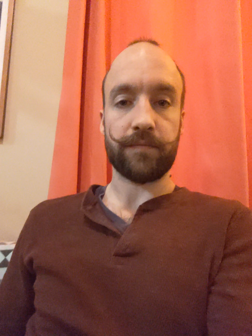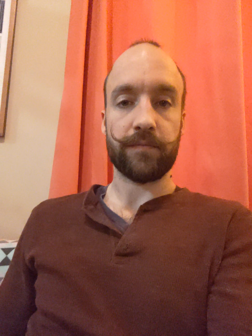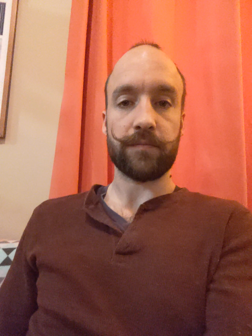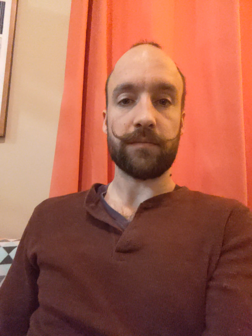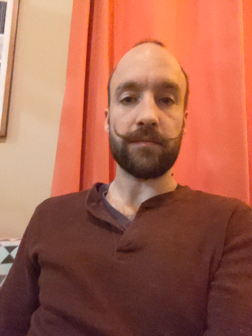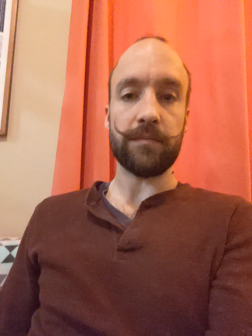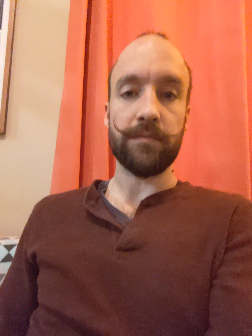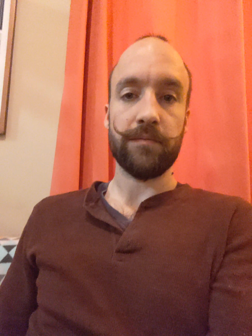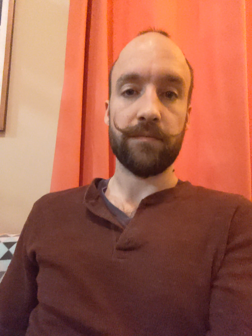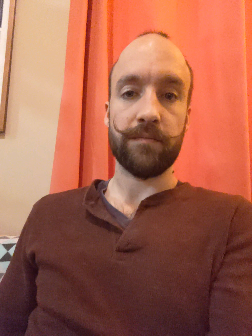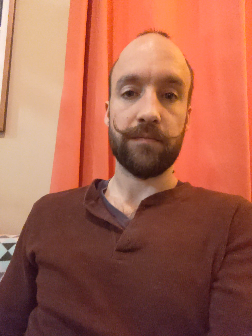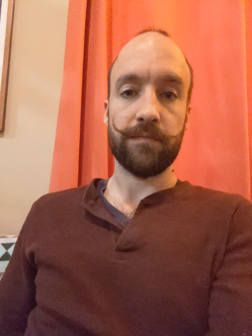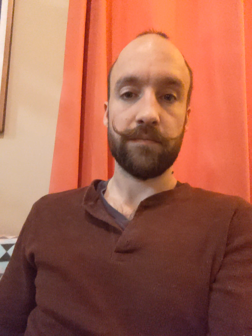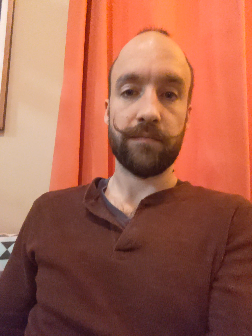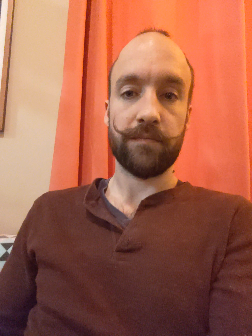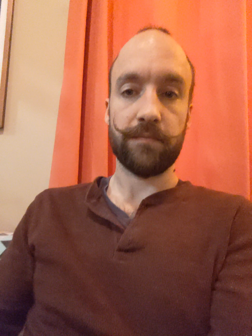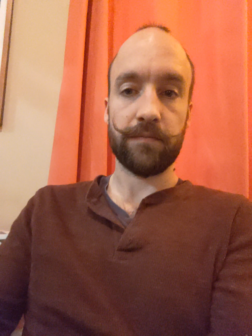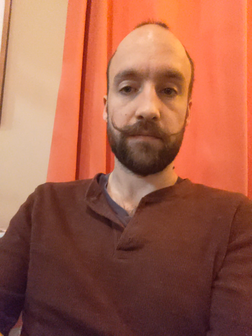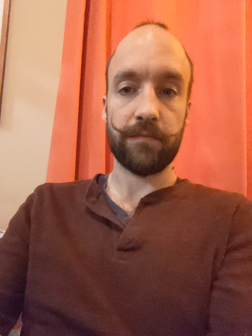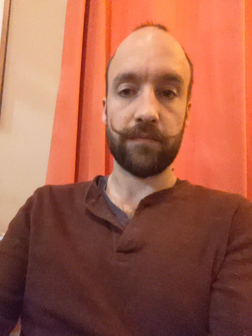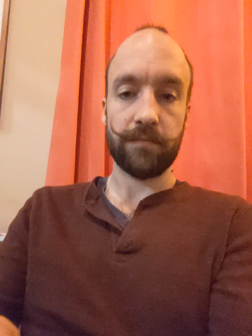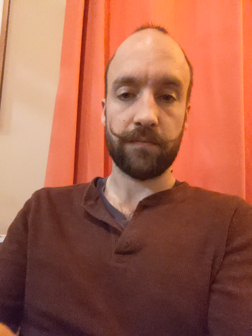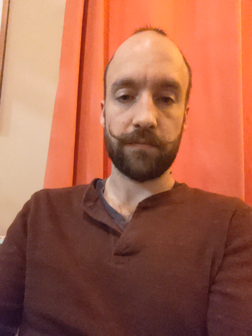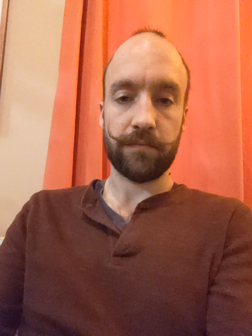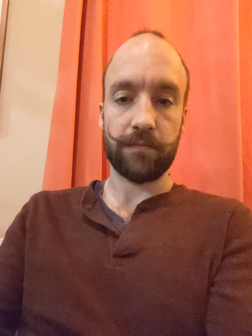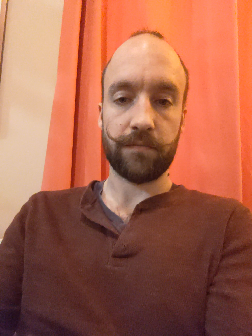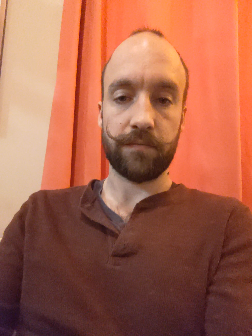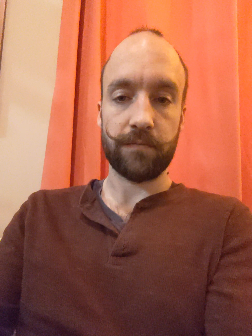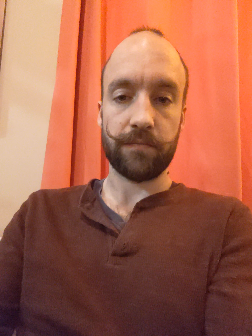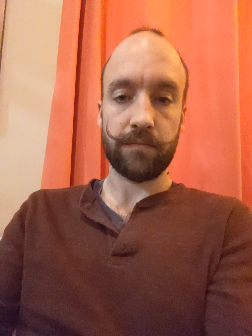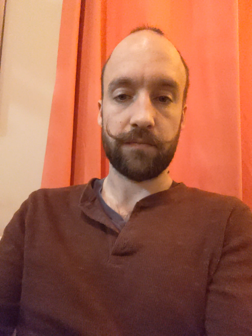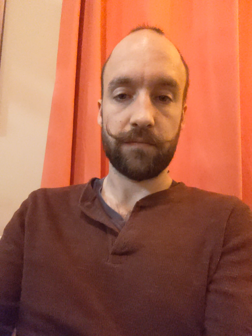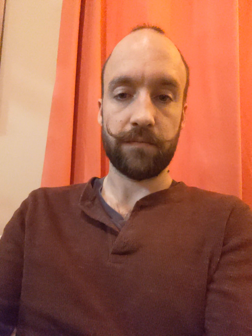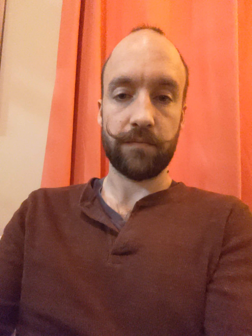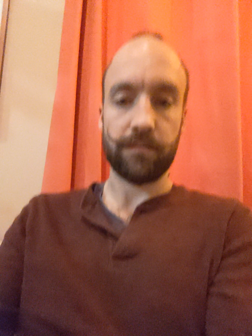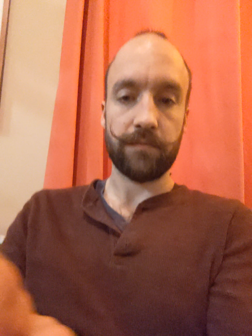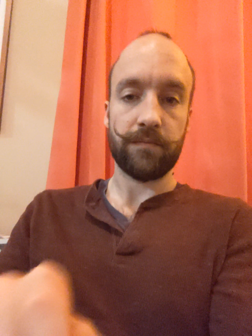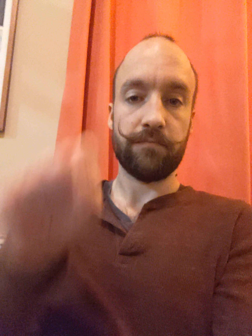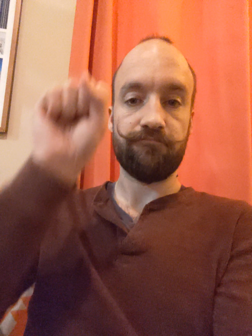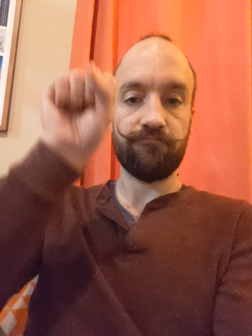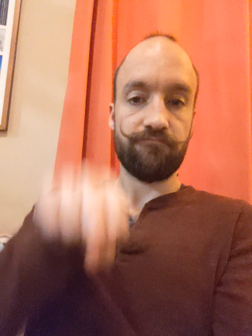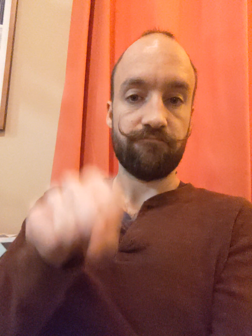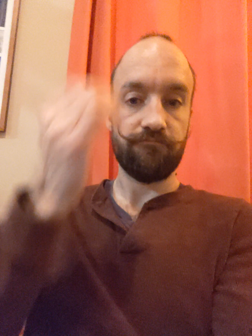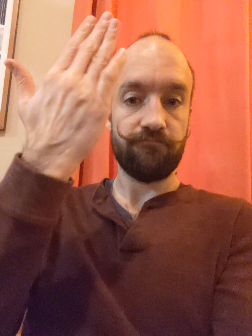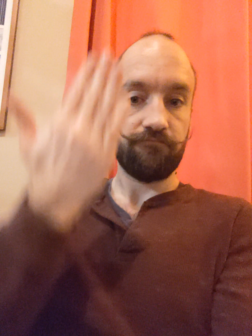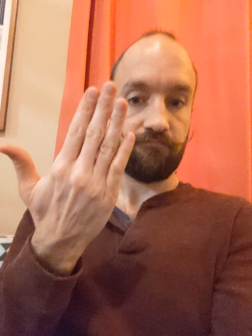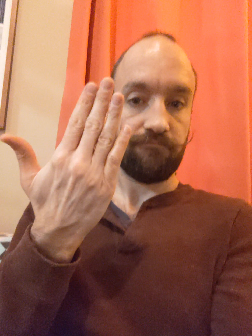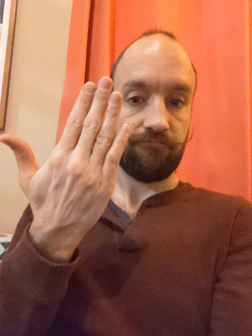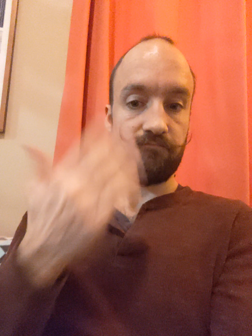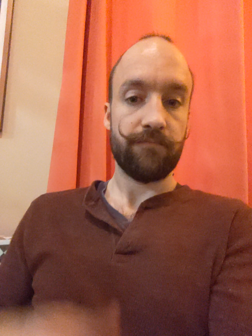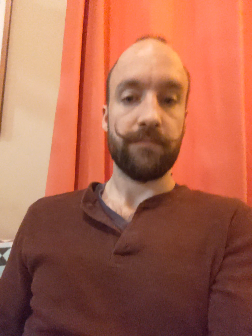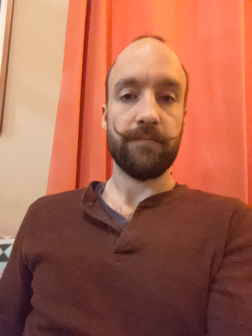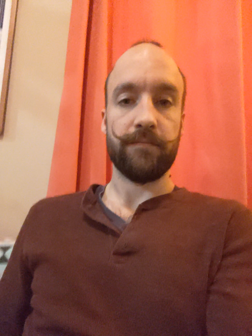mitten